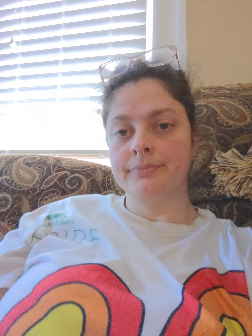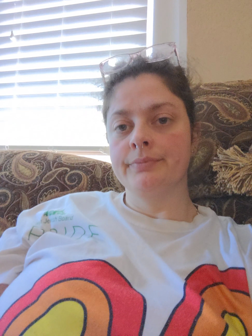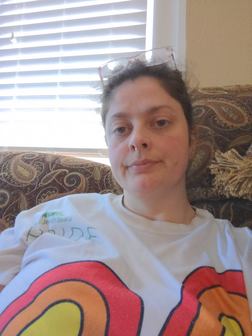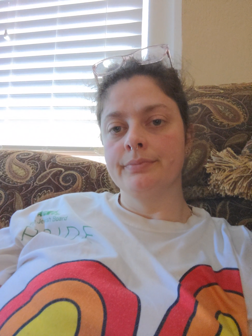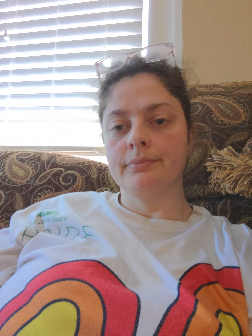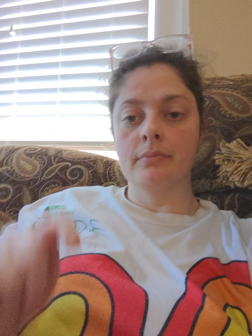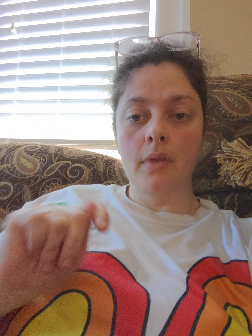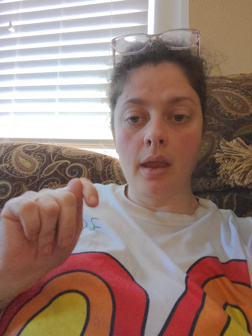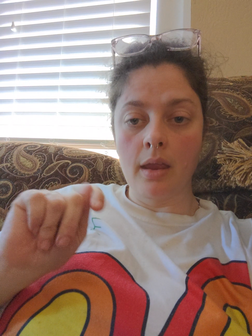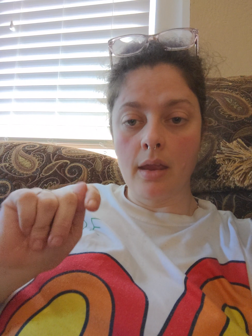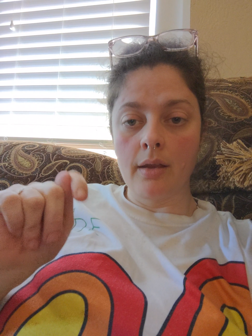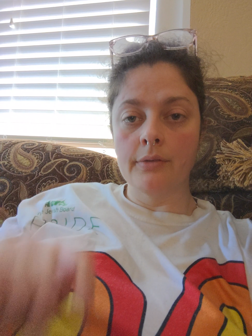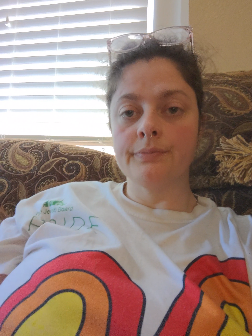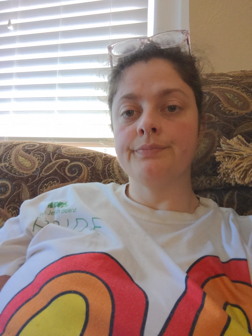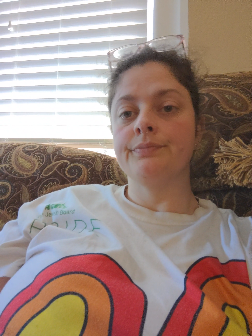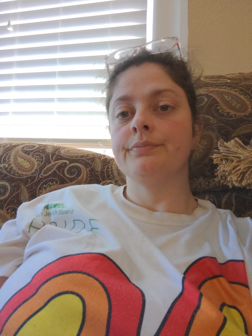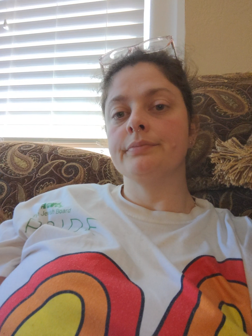potty